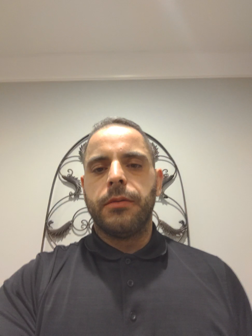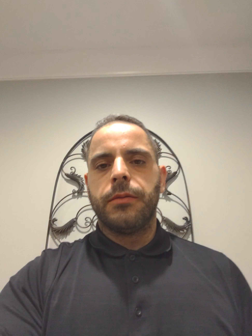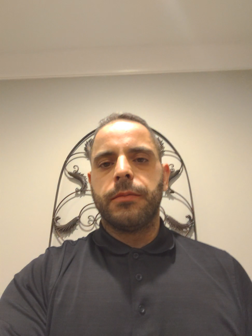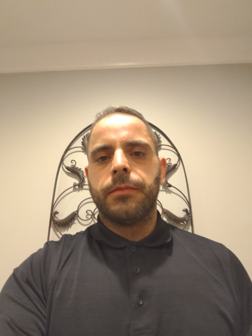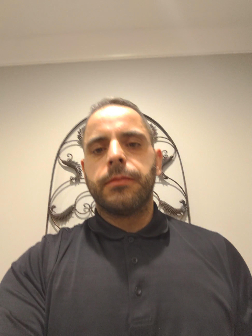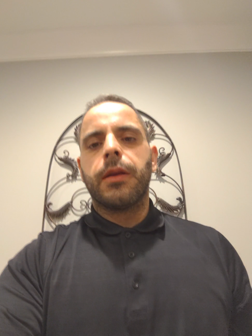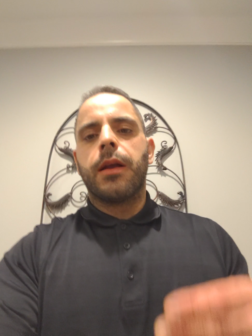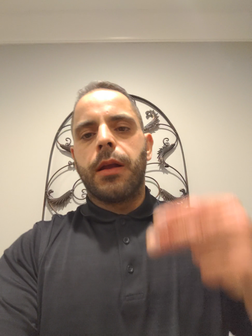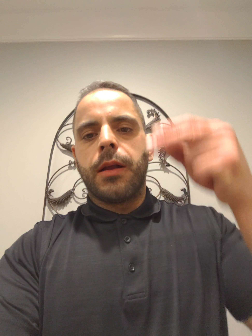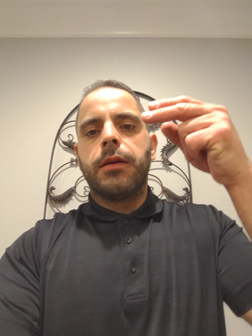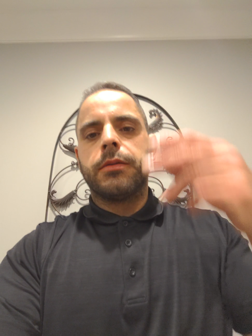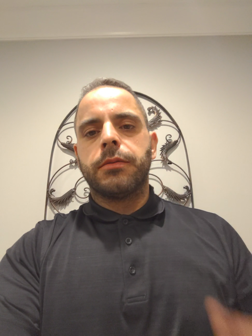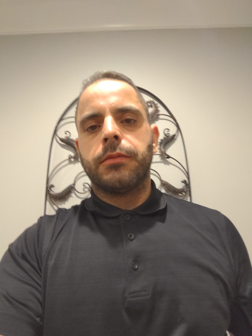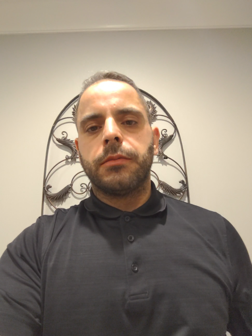high